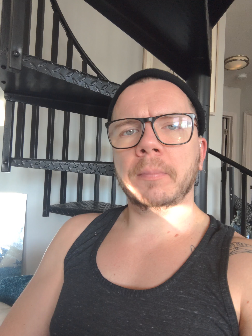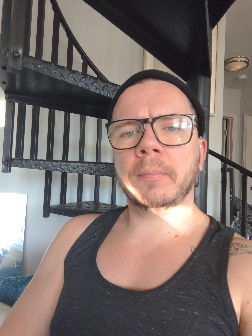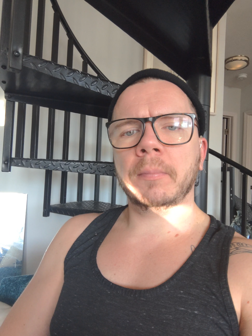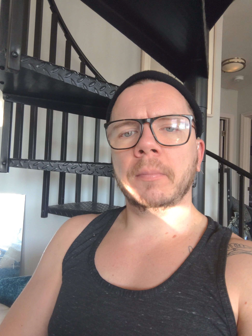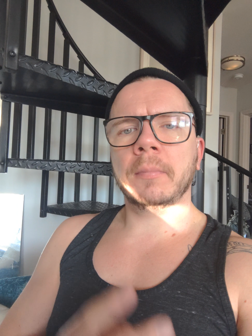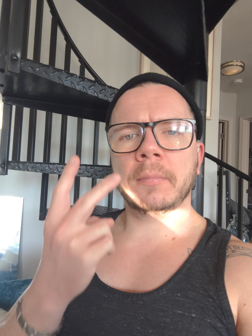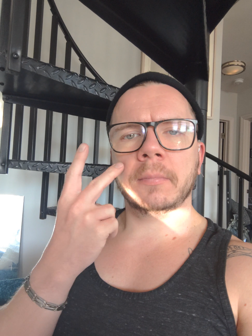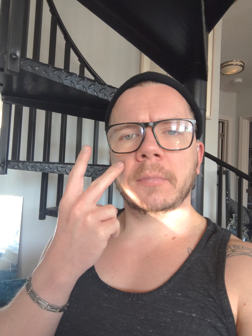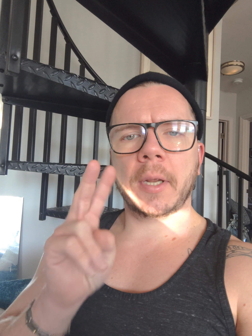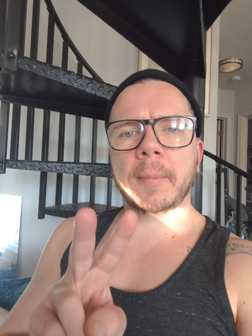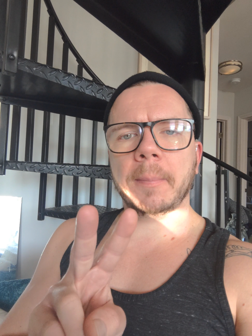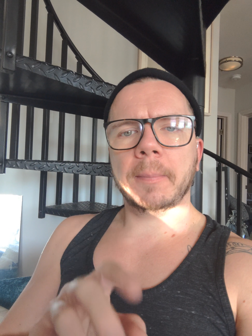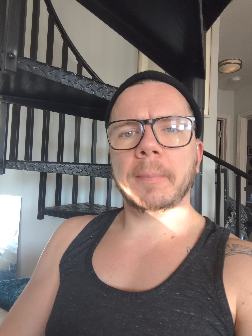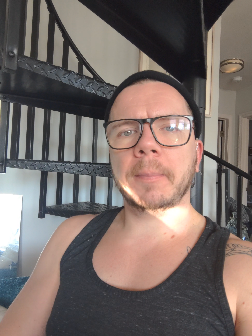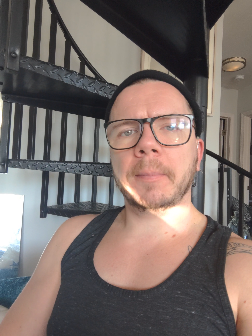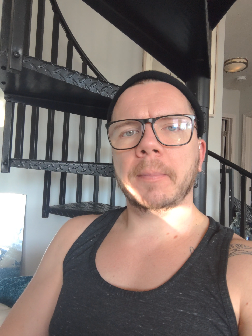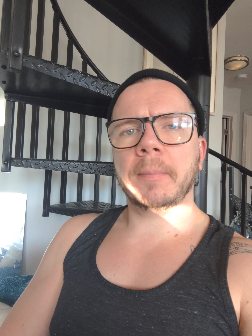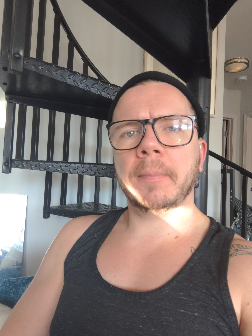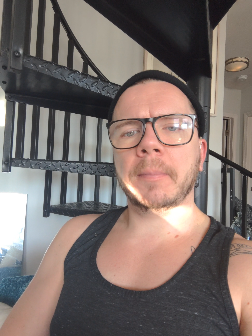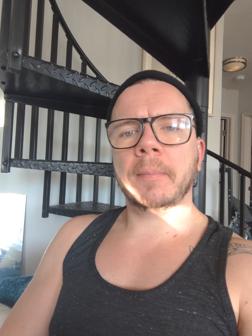see